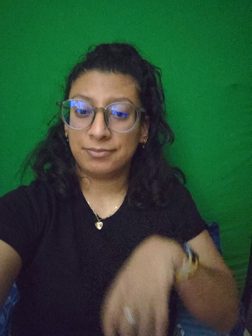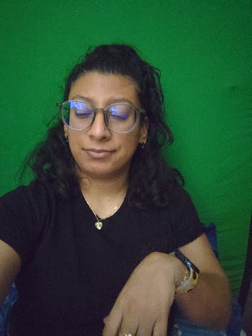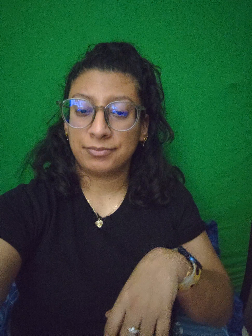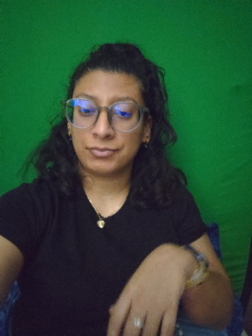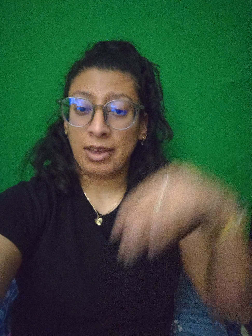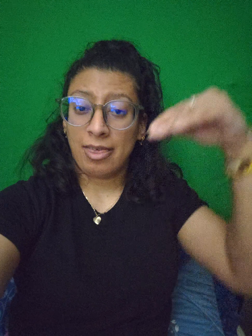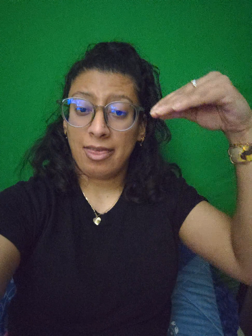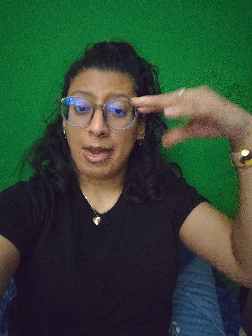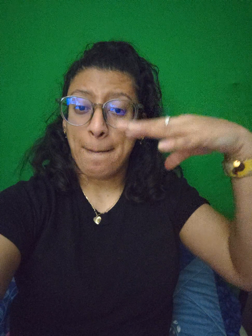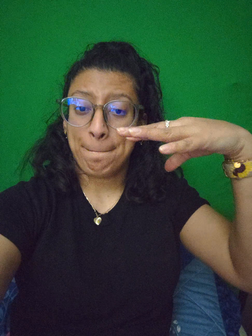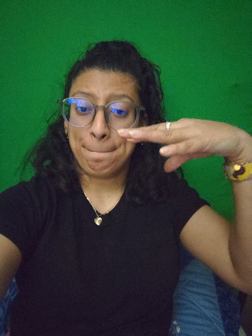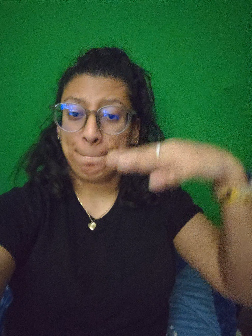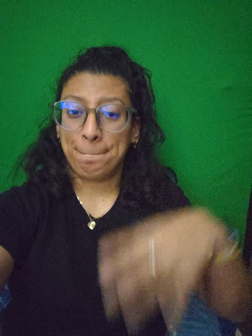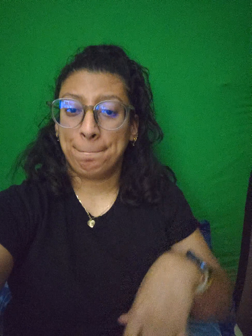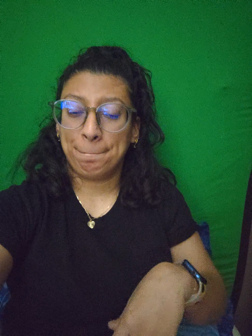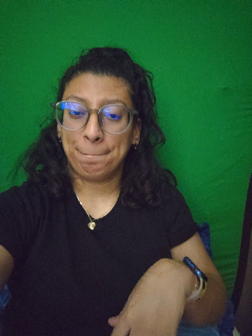lamp